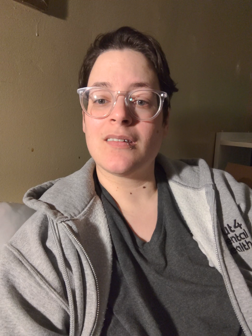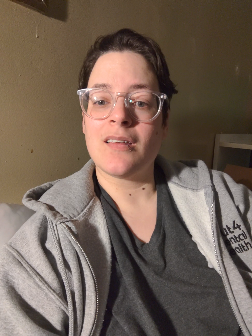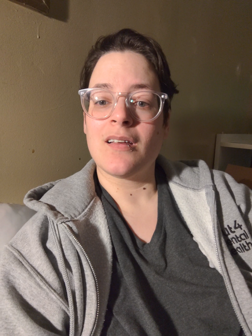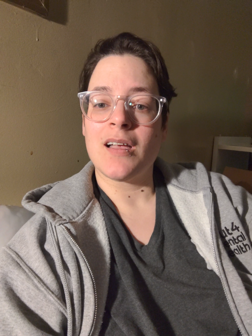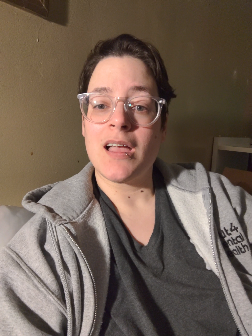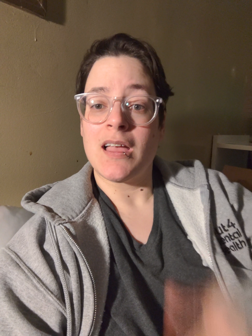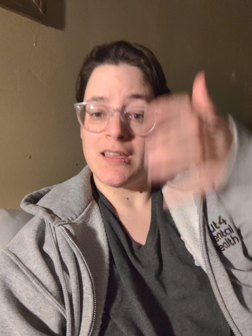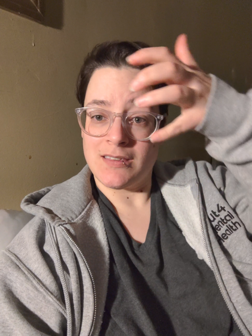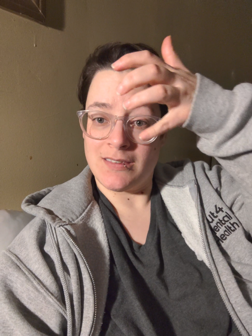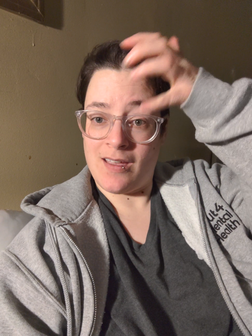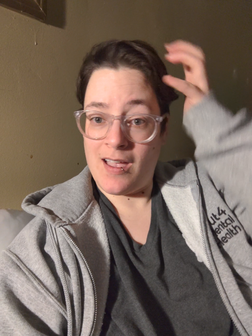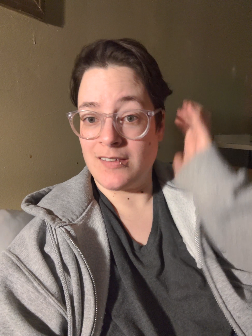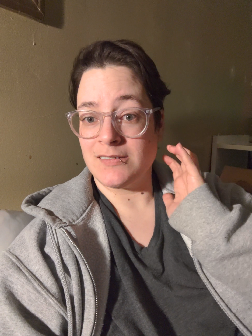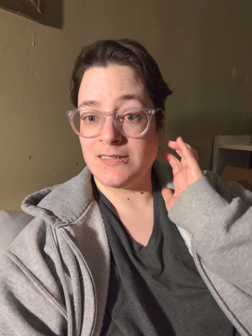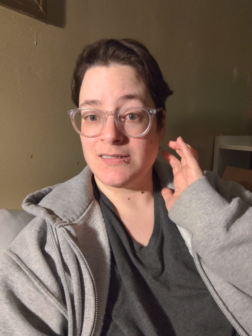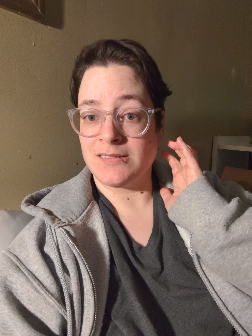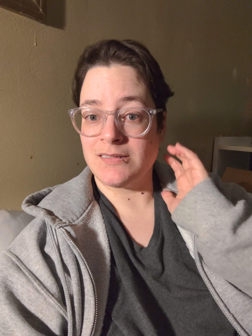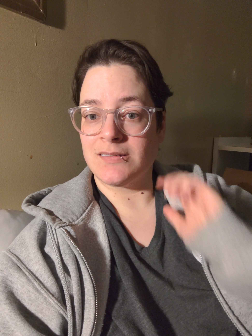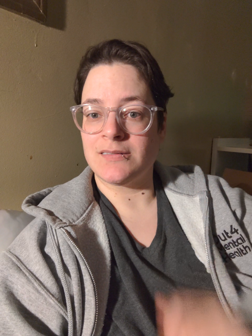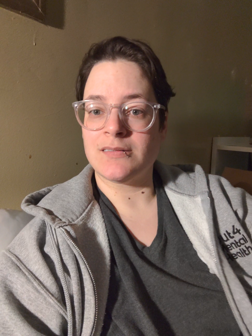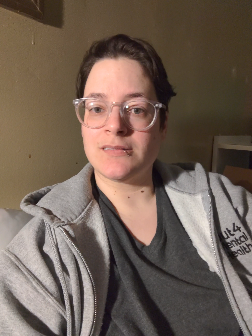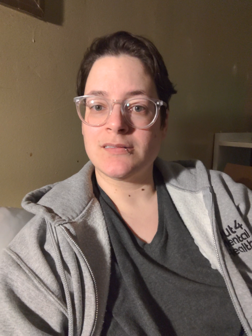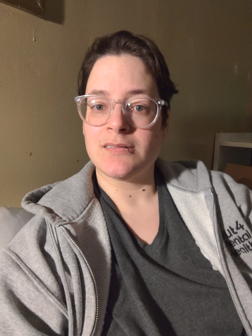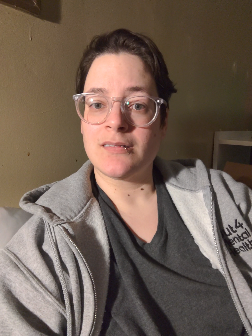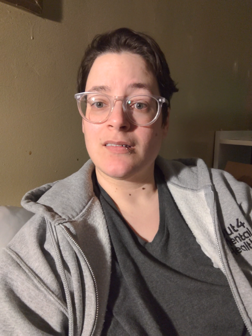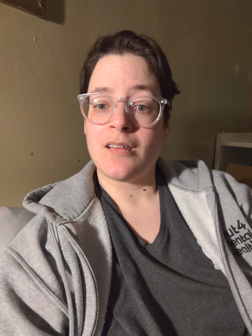lion